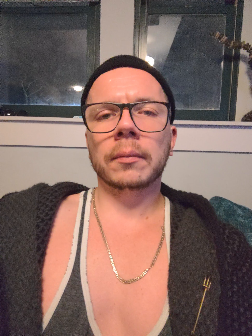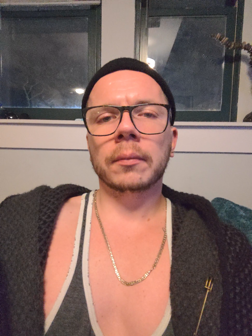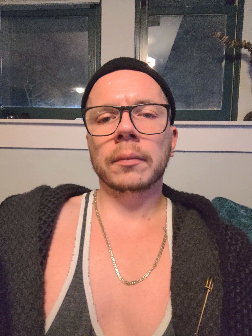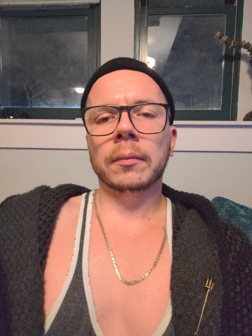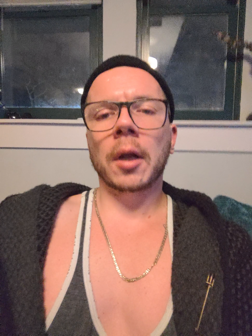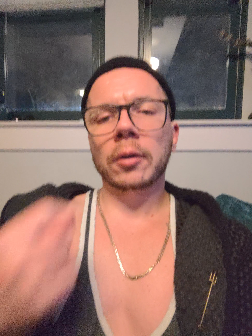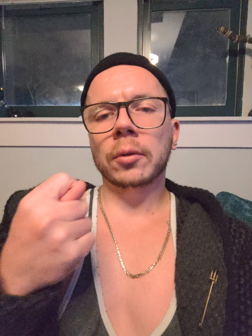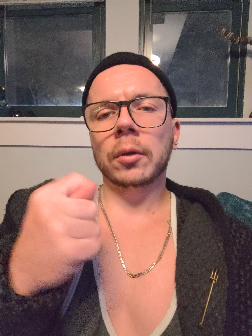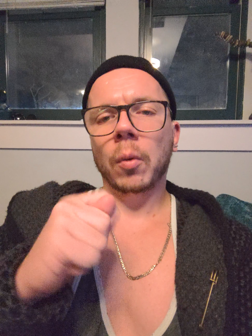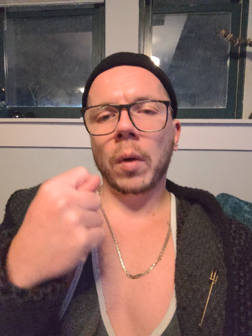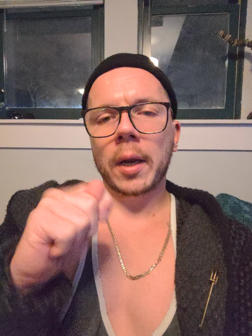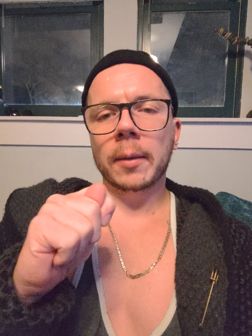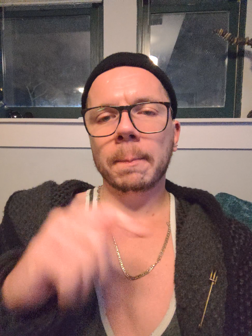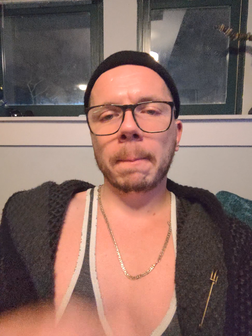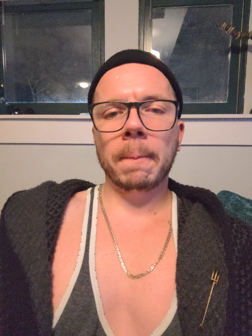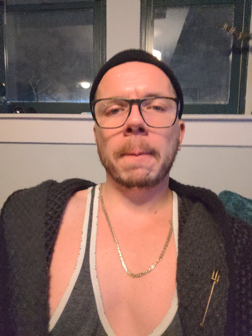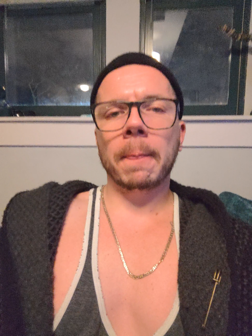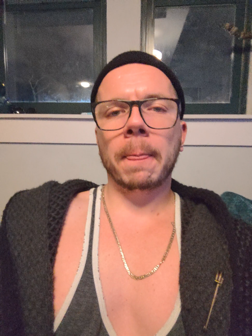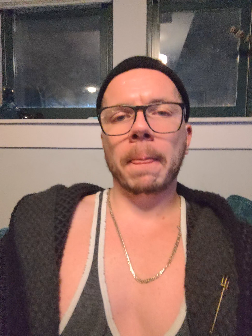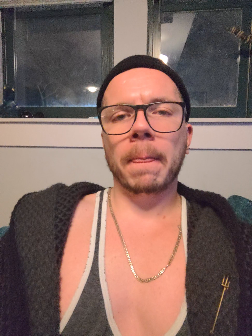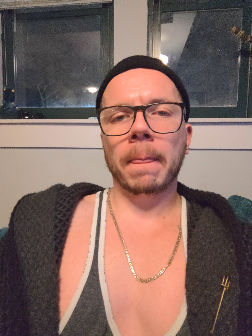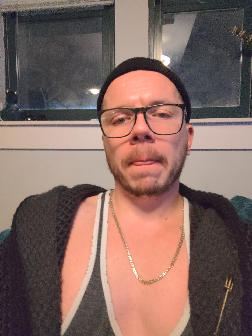toy